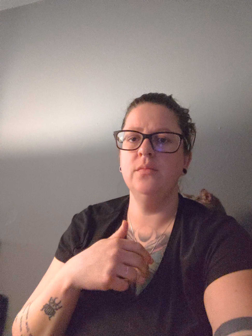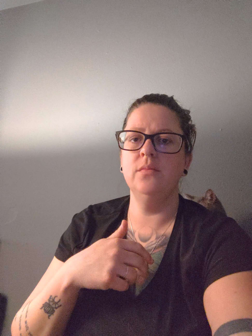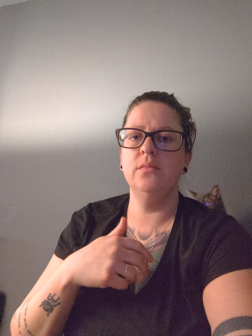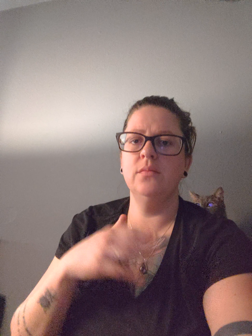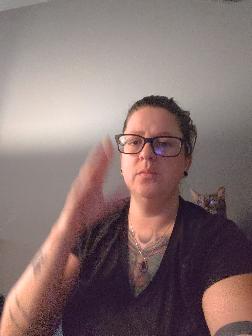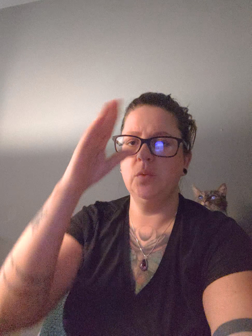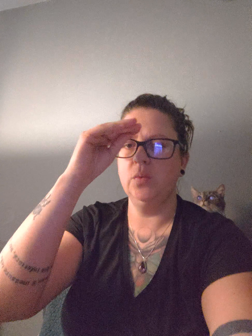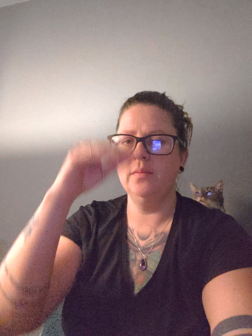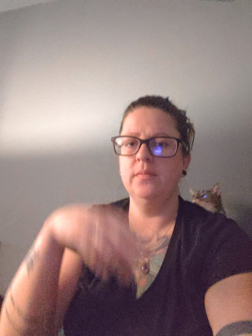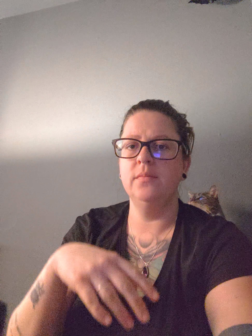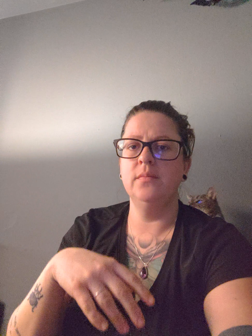boy